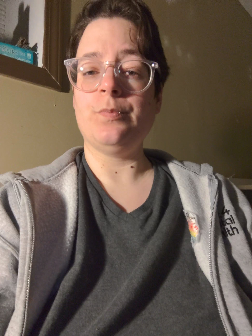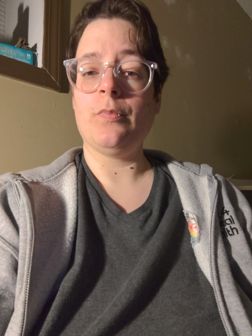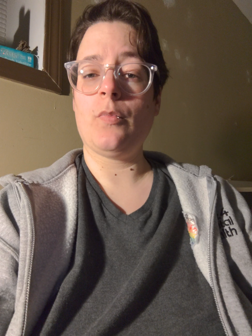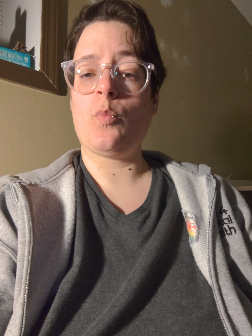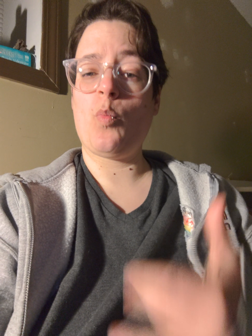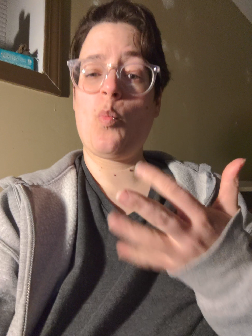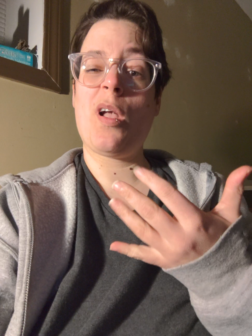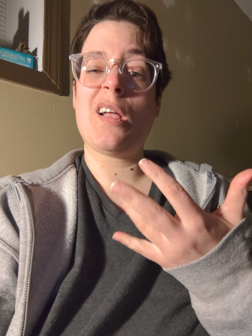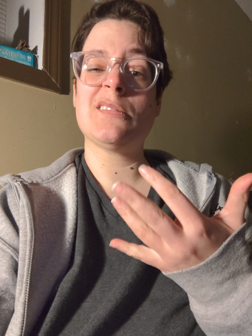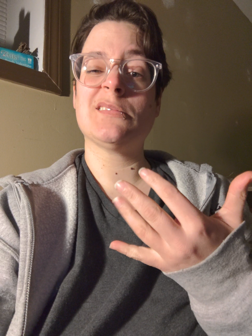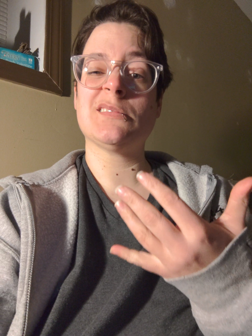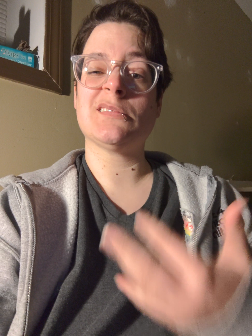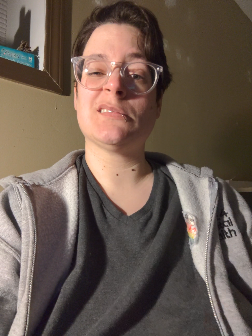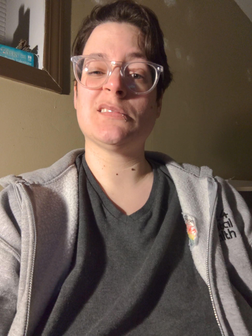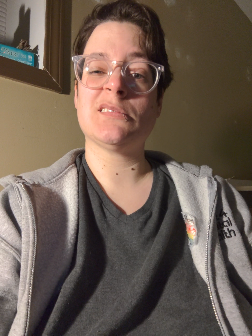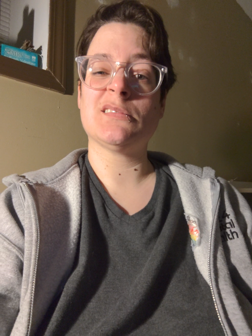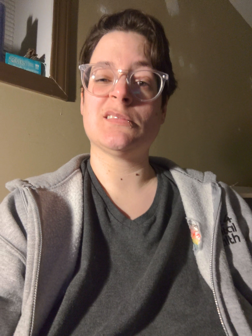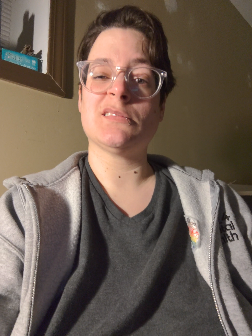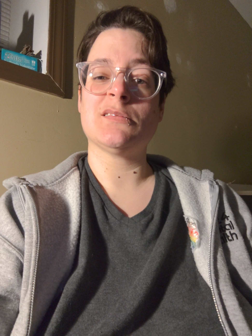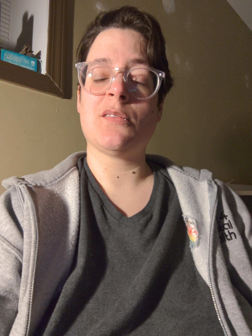wait